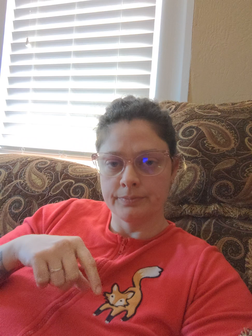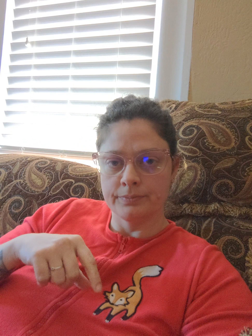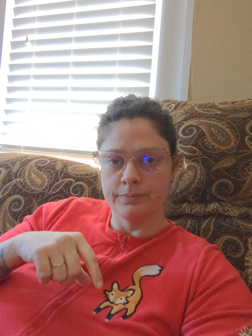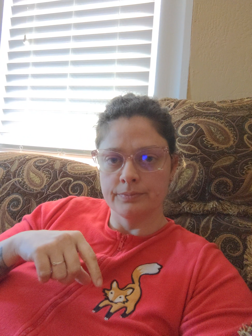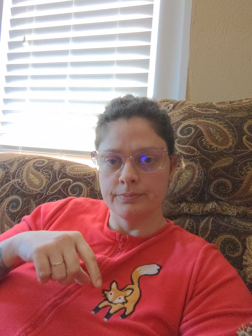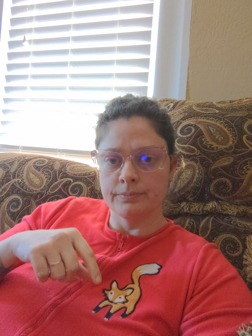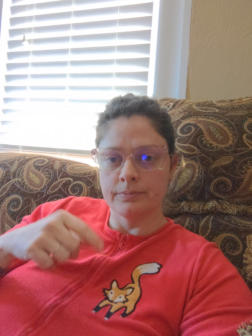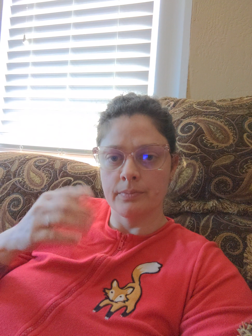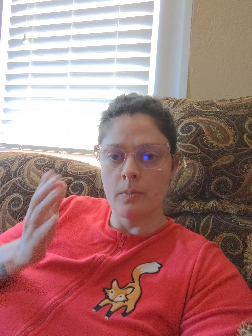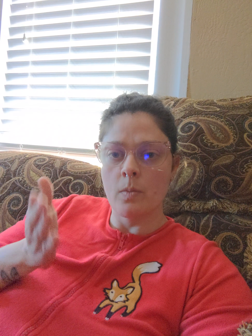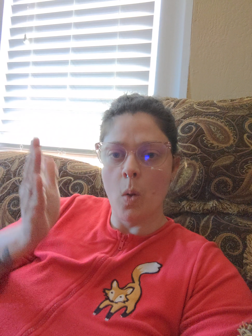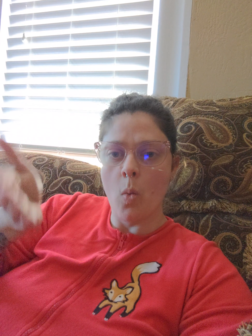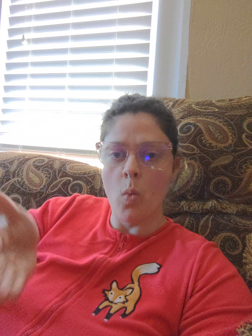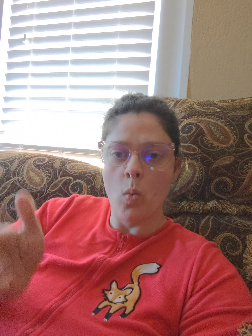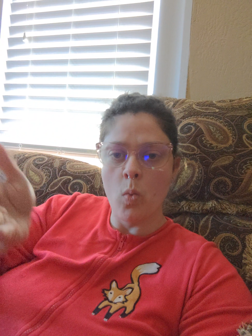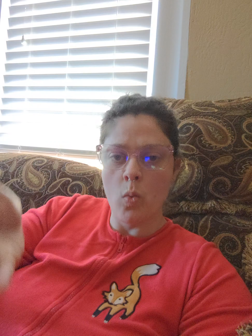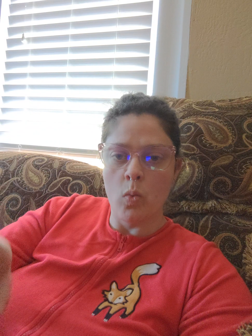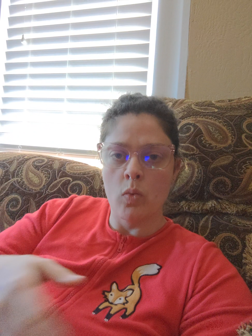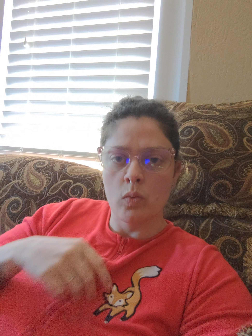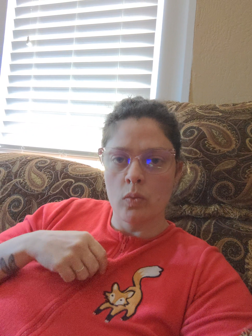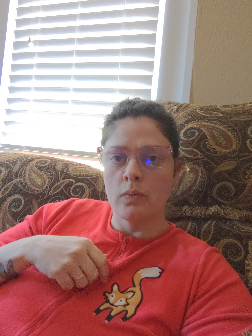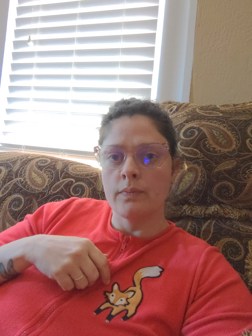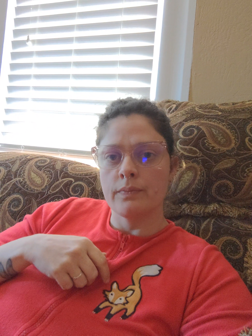boat